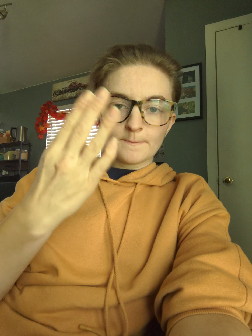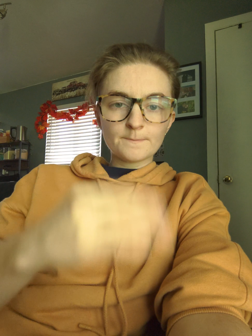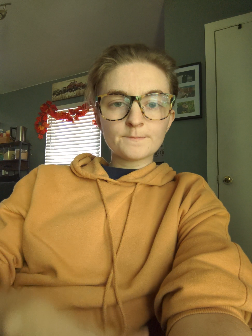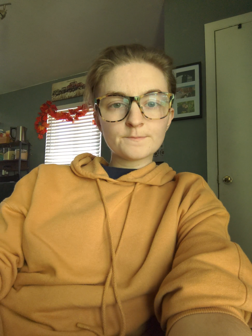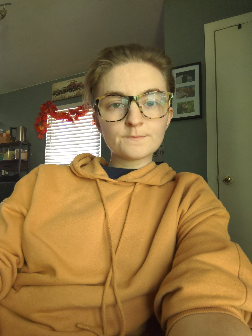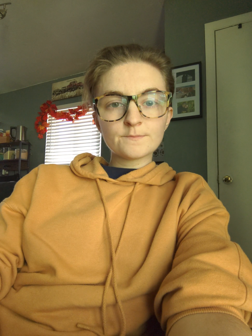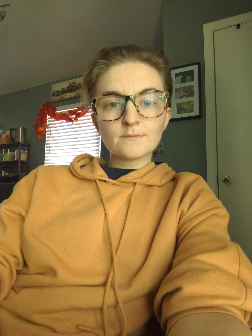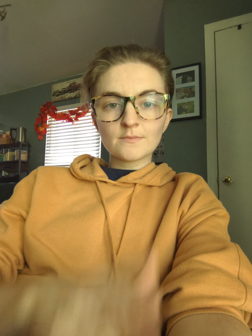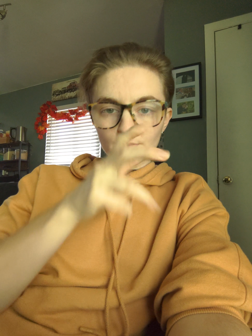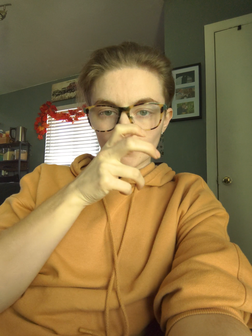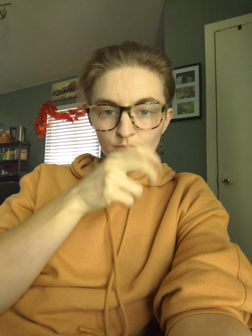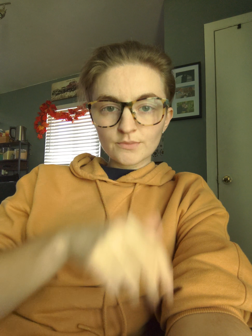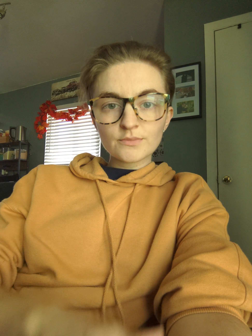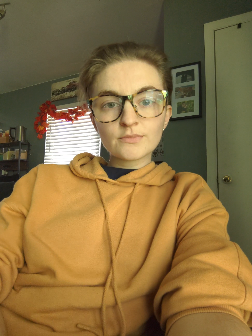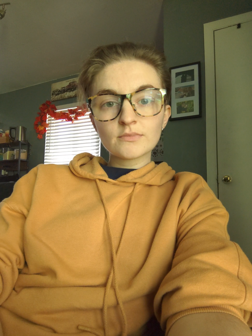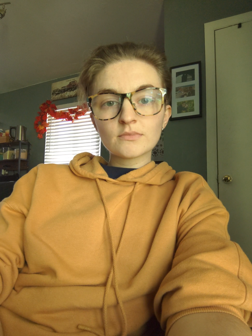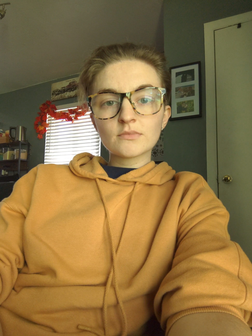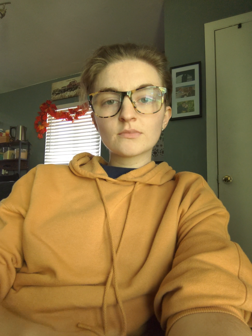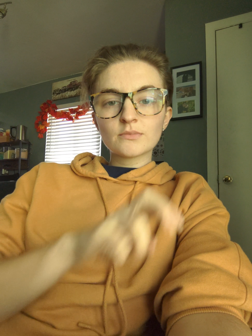ant